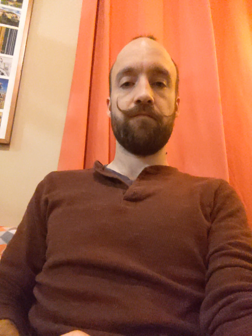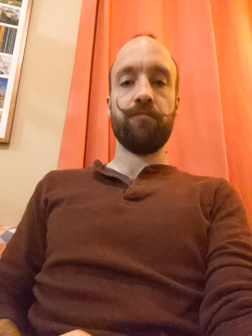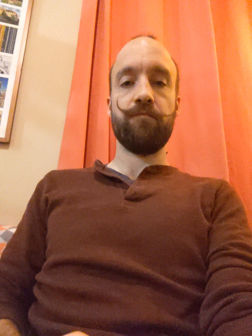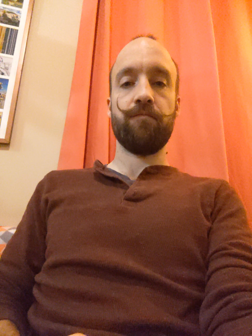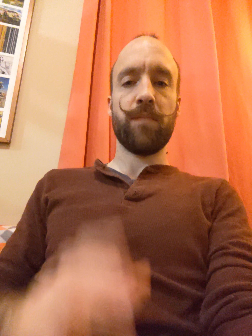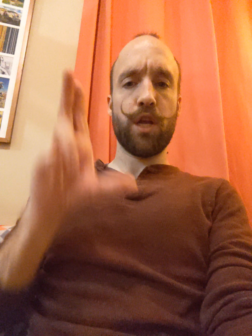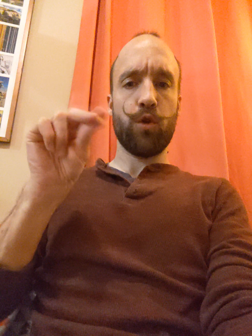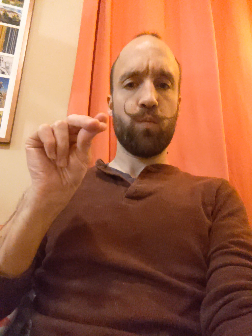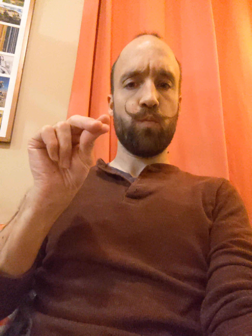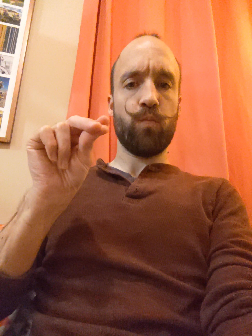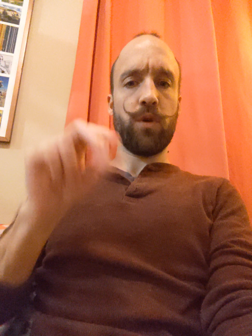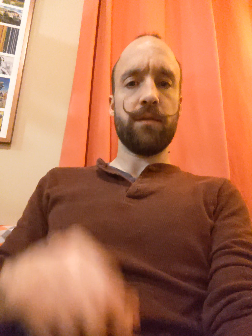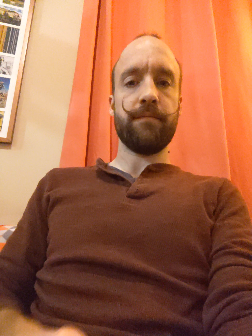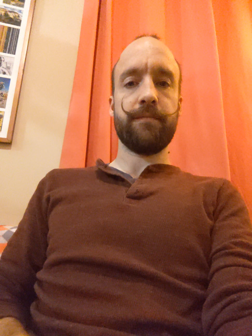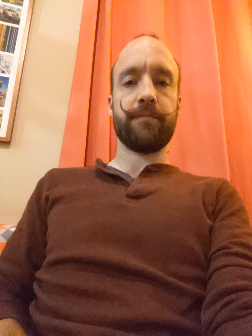no